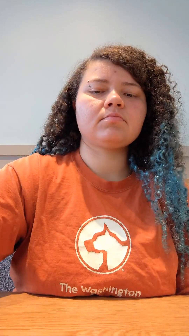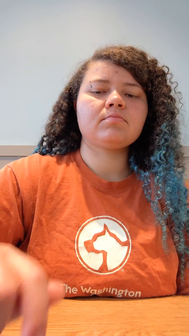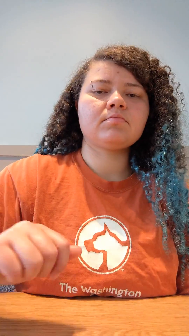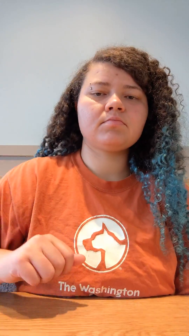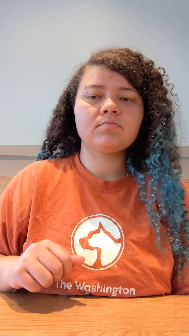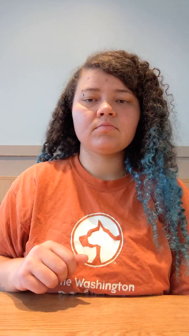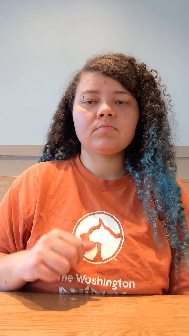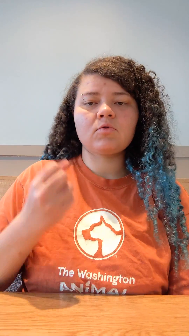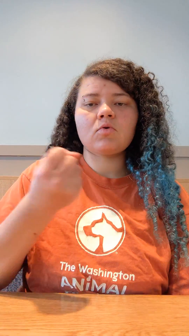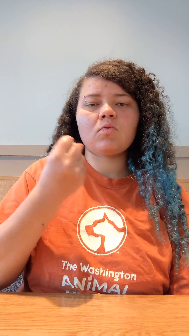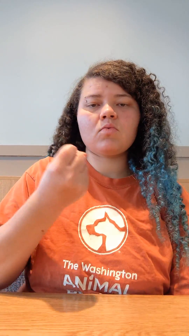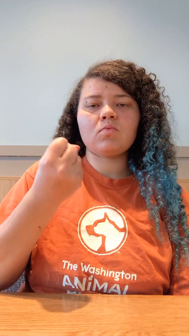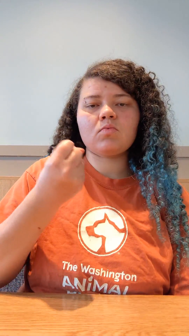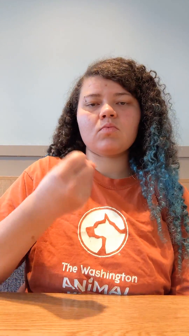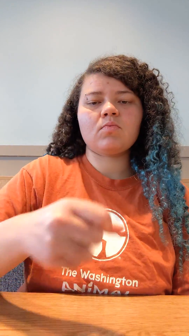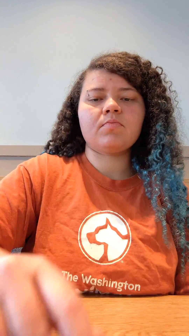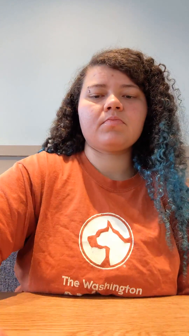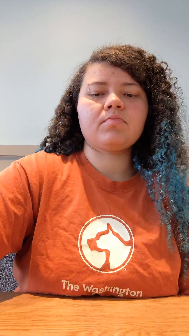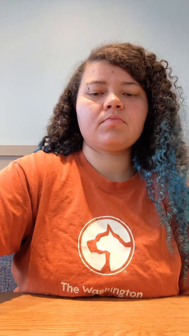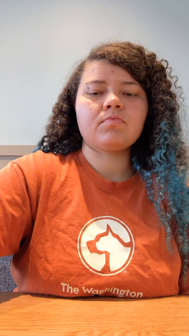hold